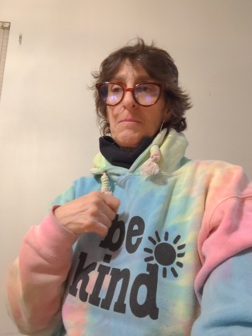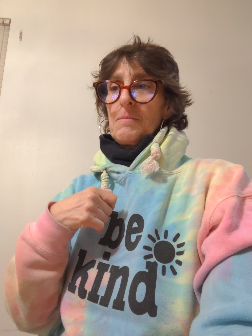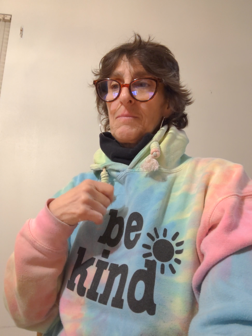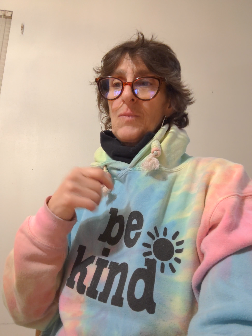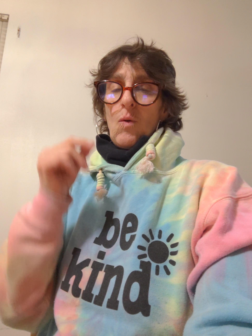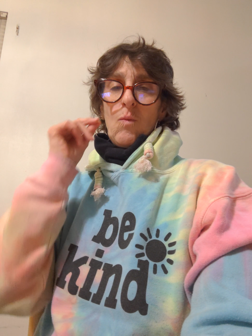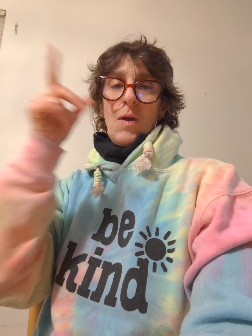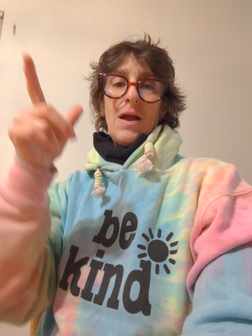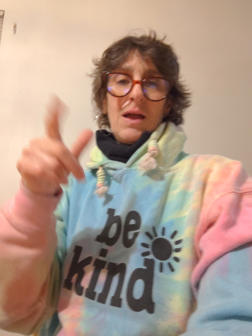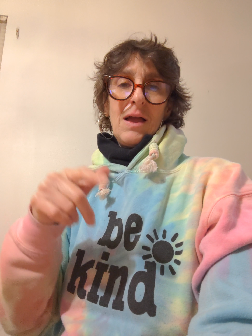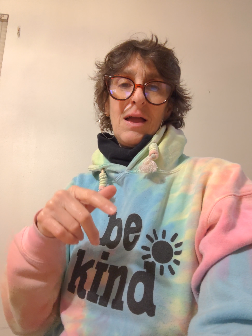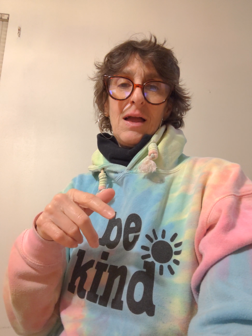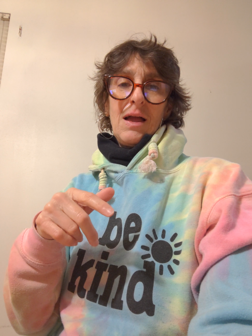awake